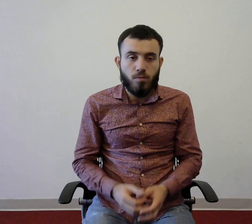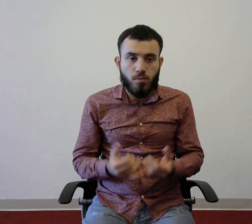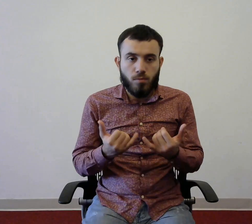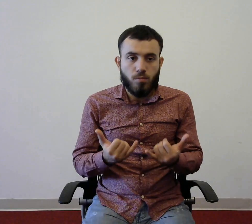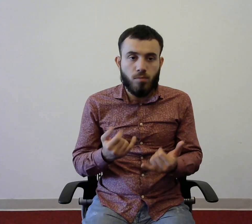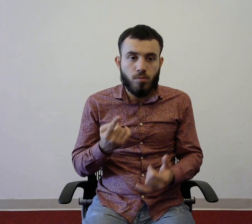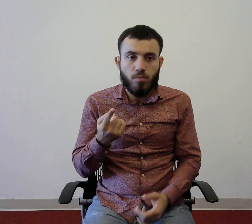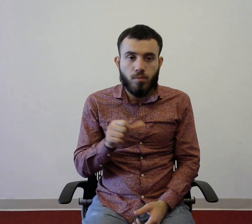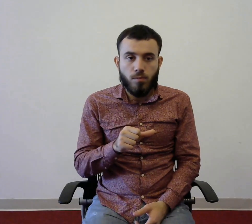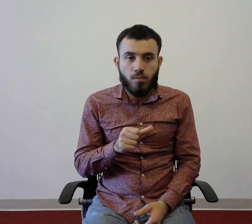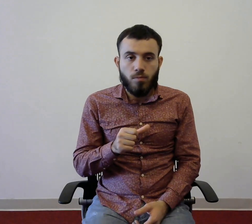bu həftə